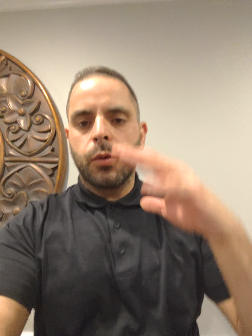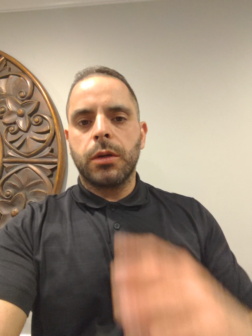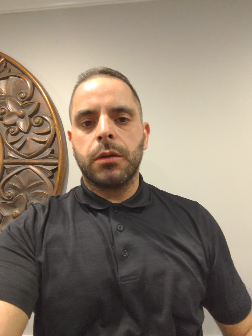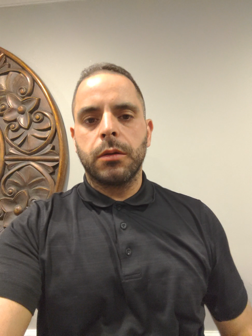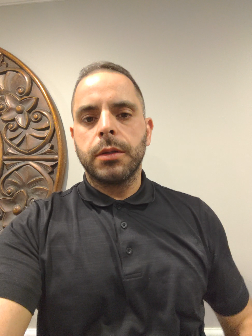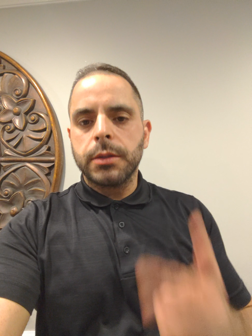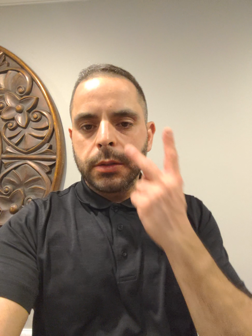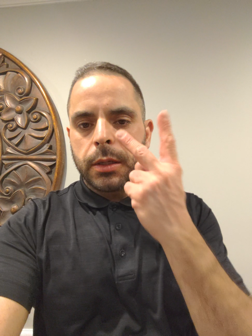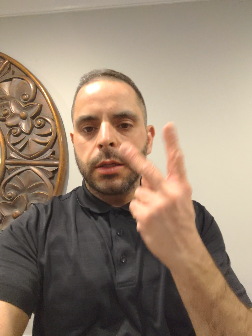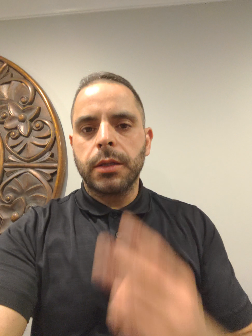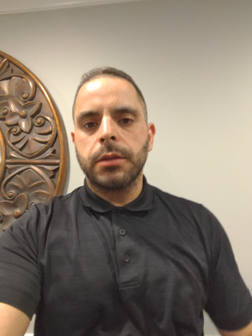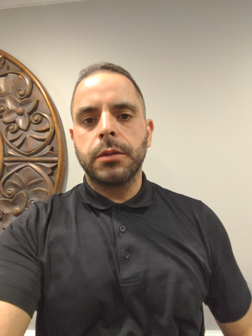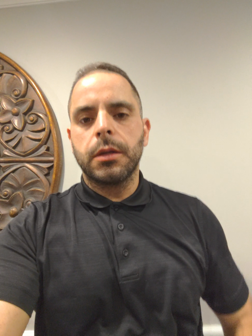see